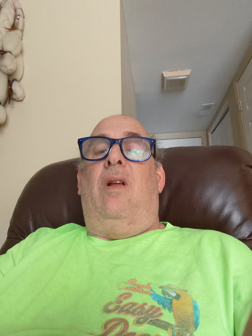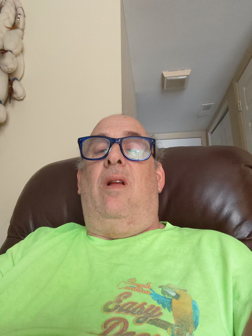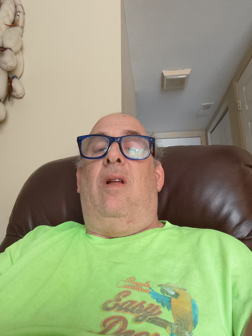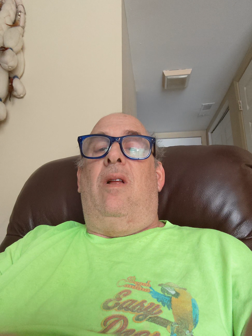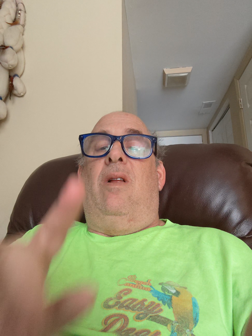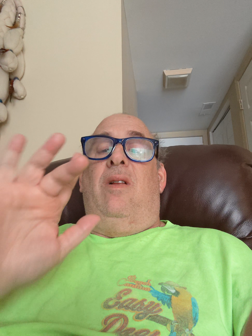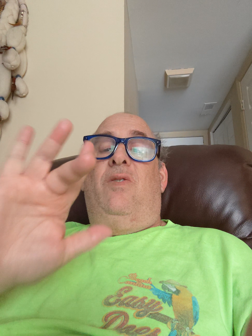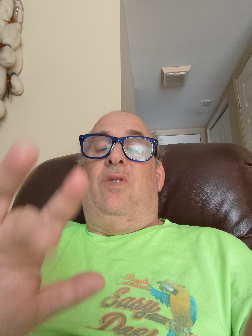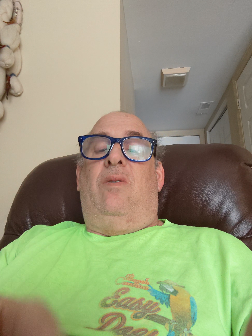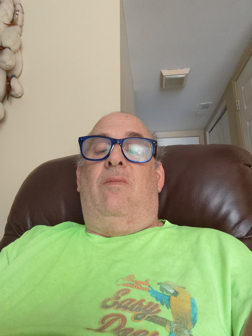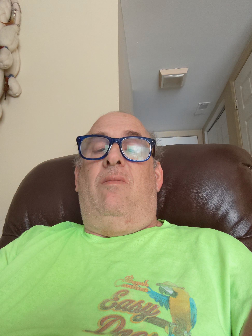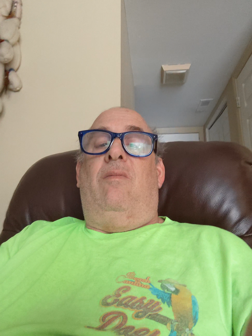touch